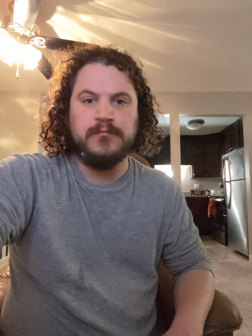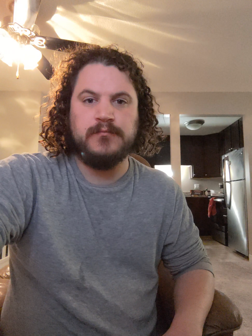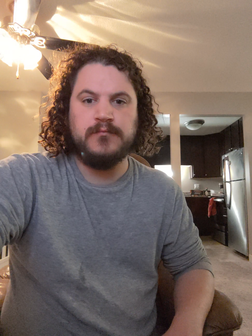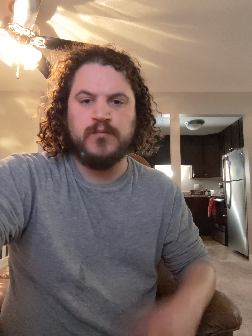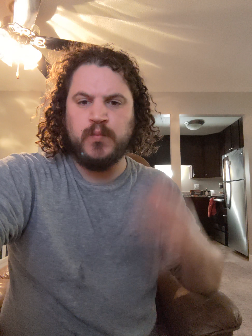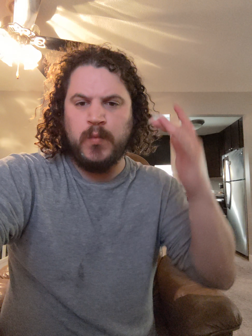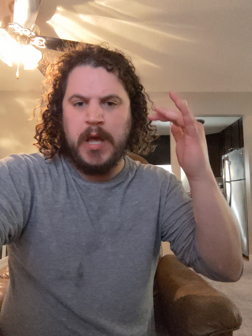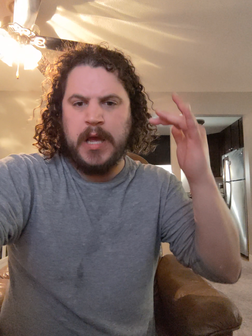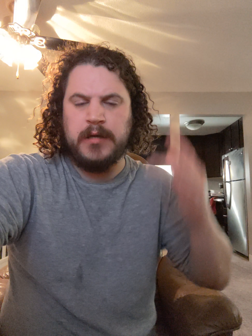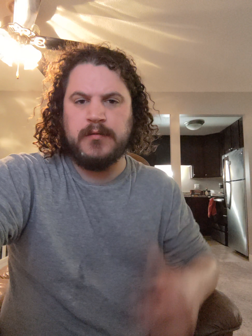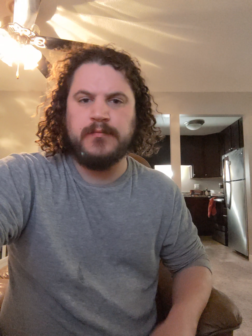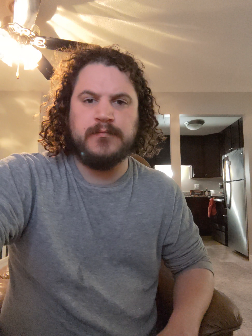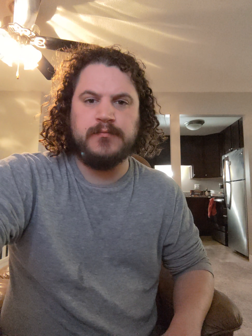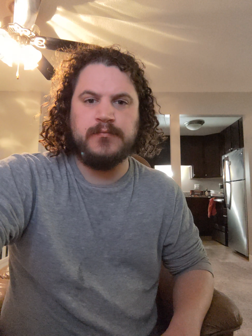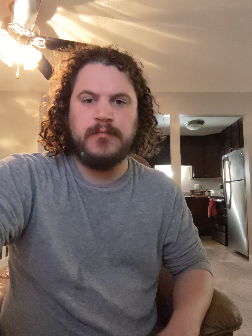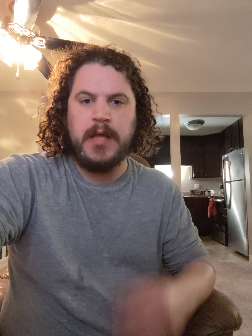why